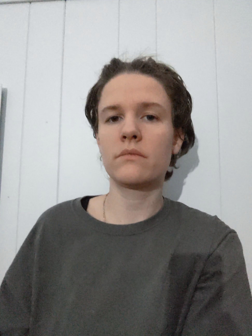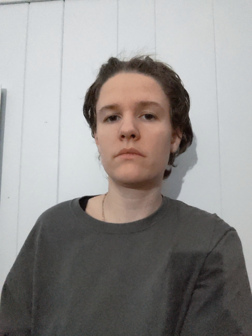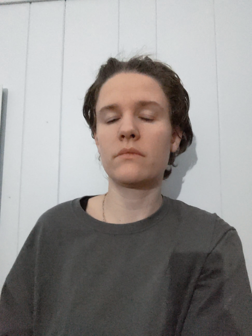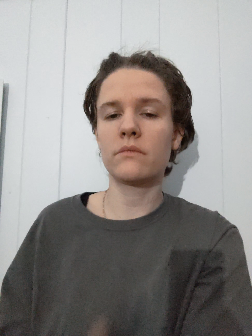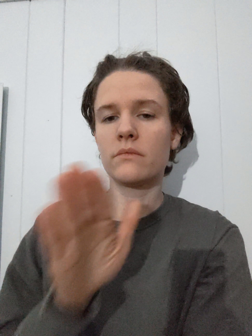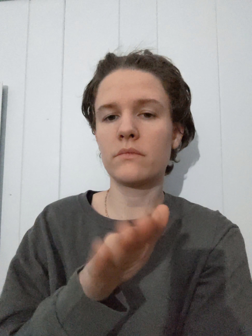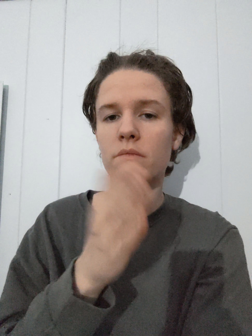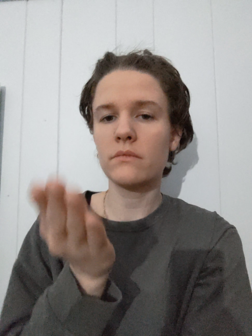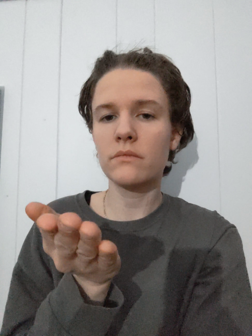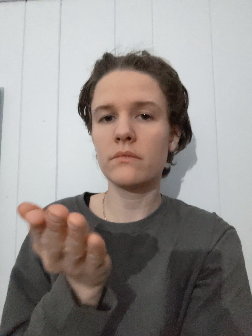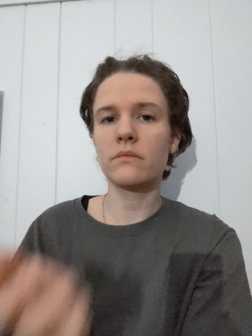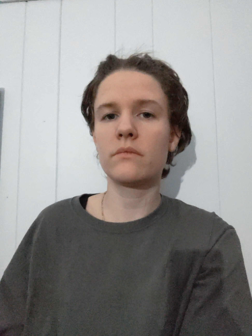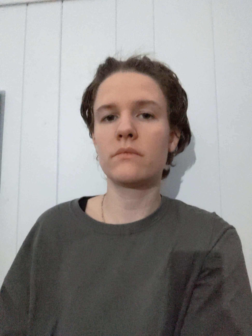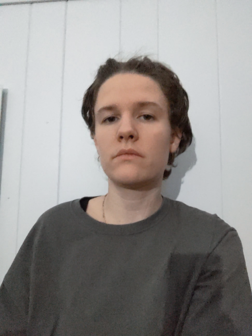book